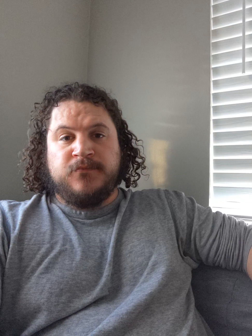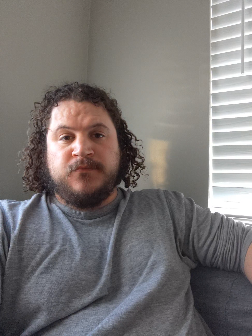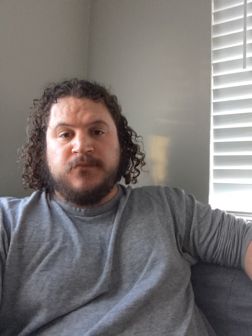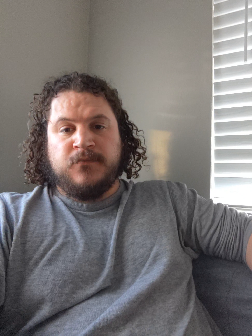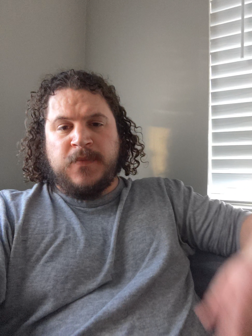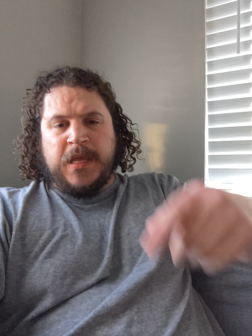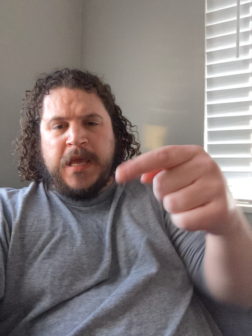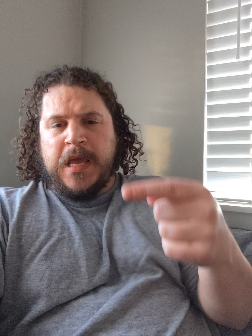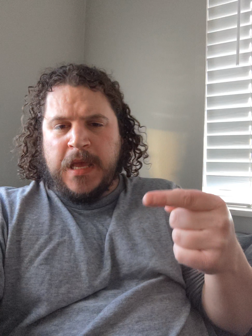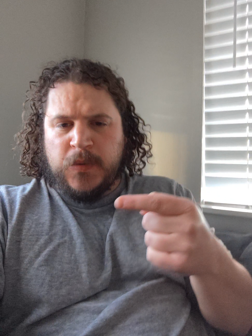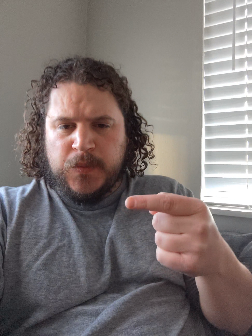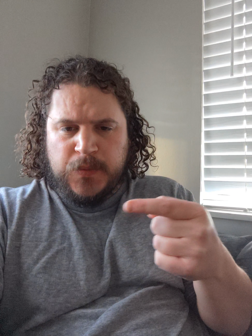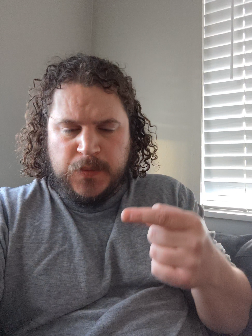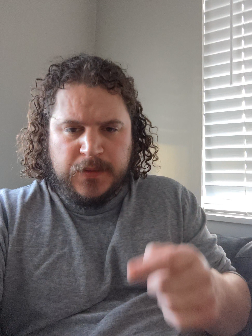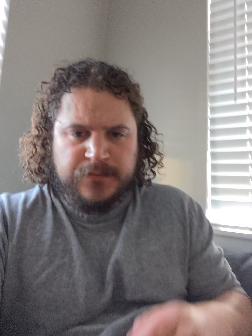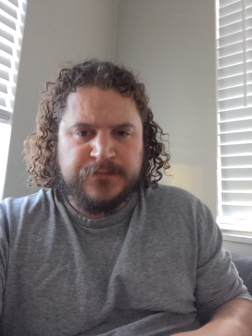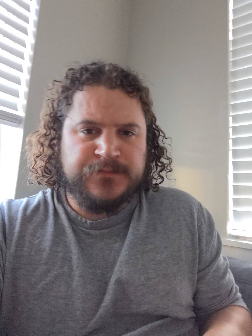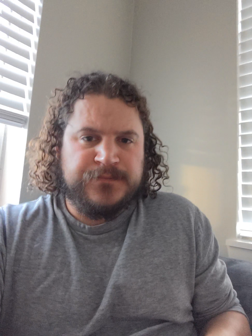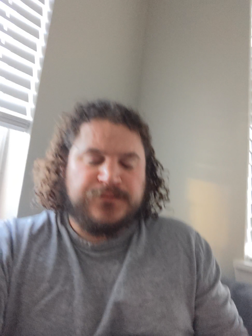owie